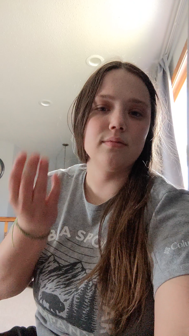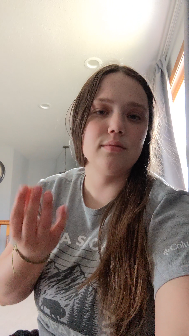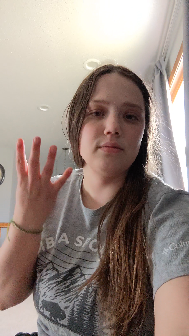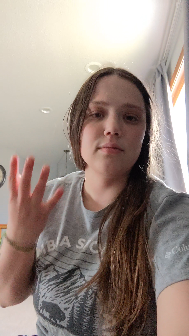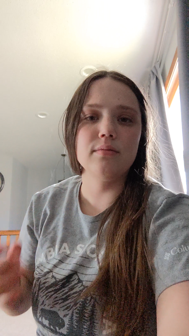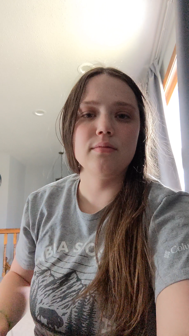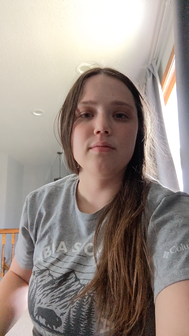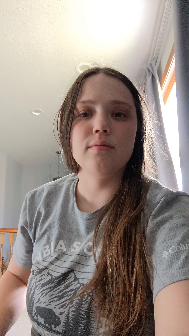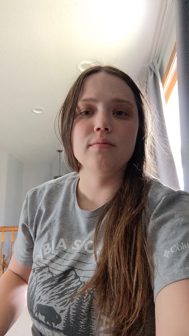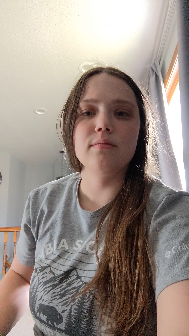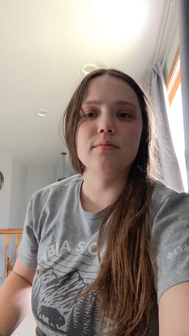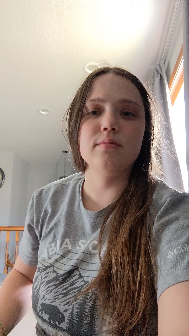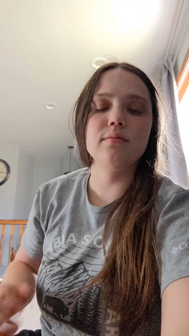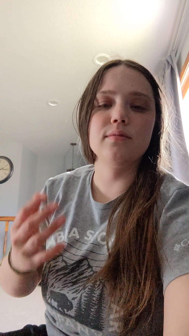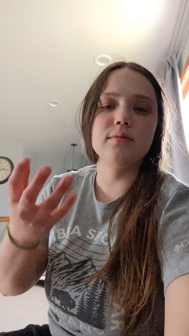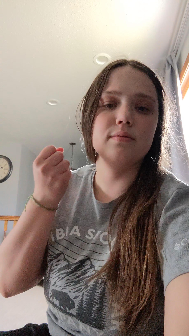get